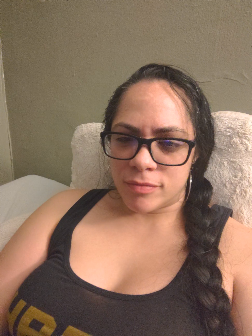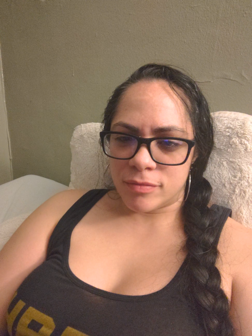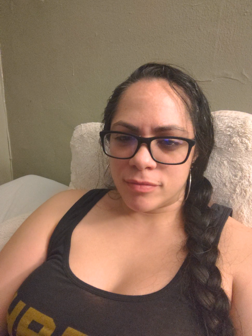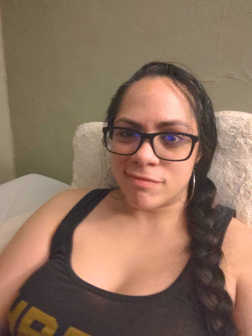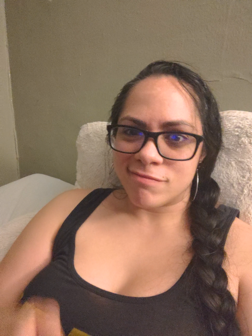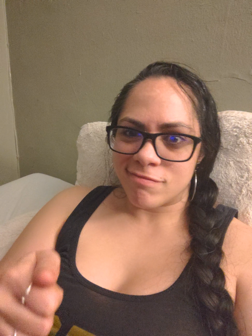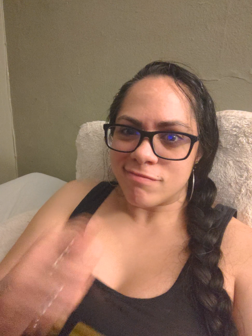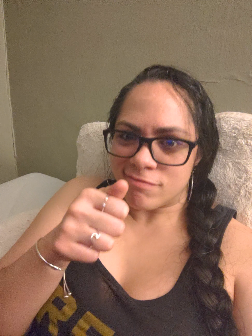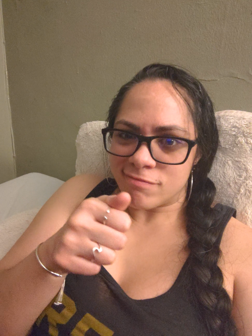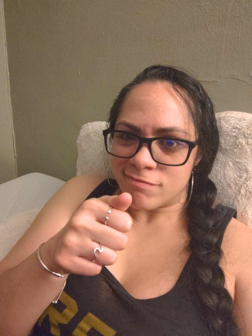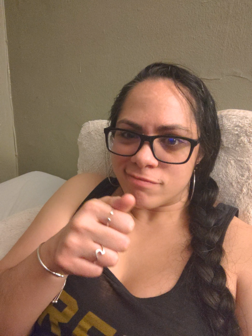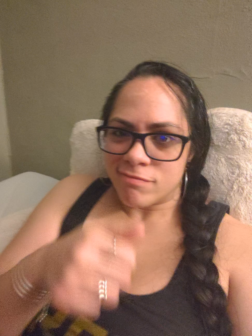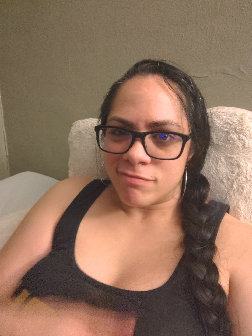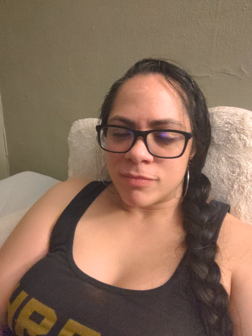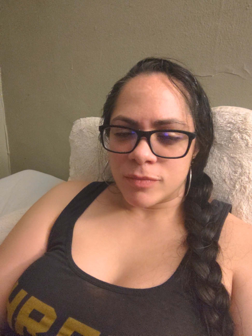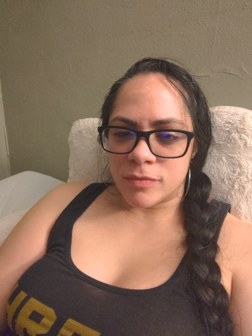hide